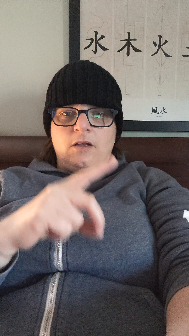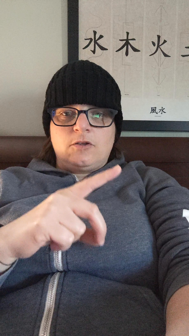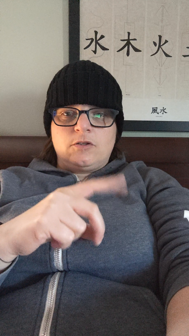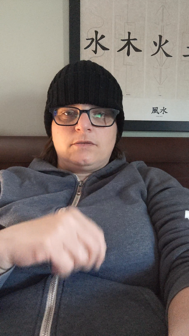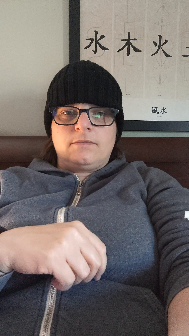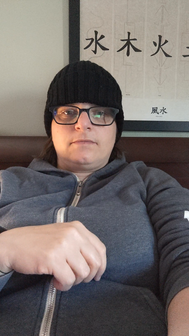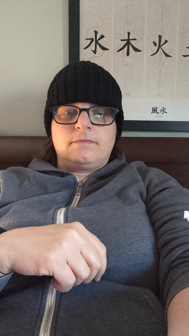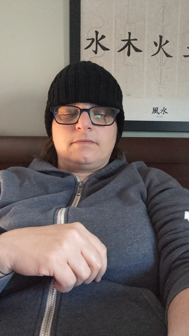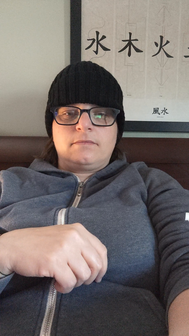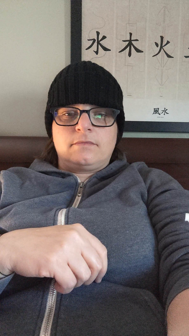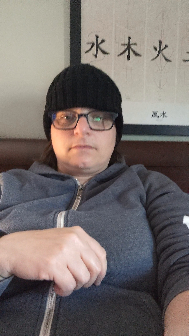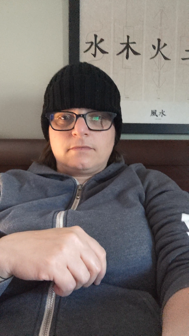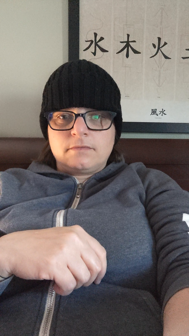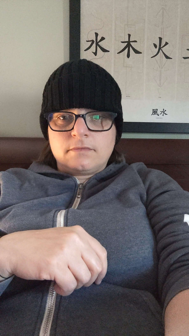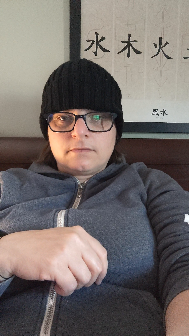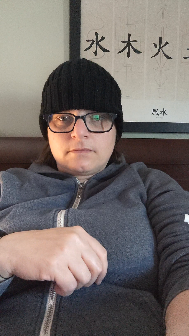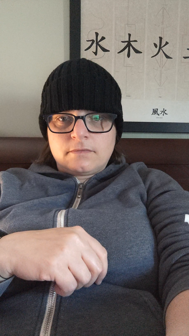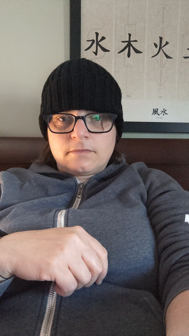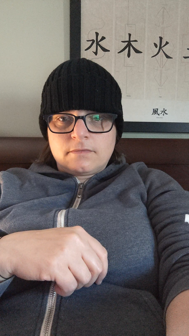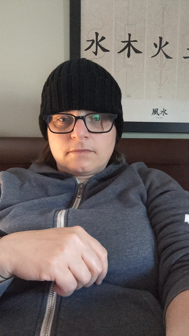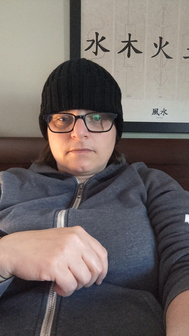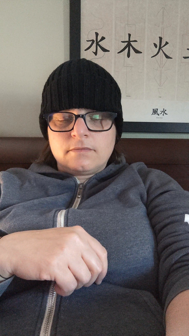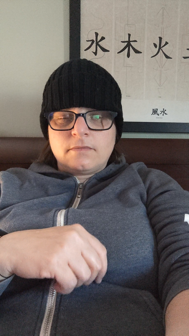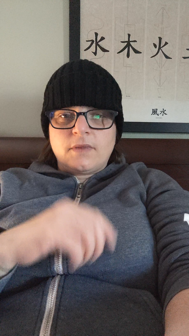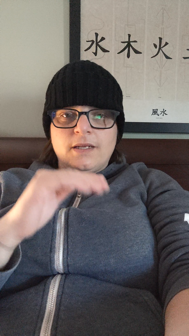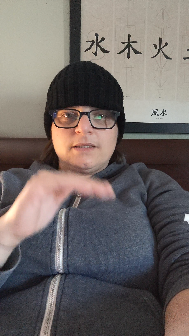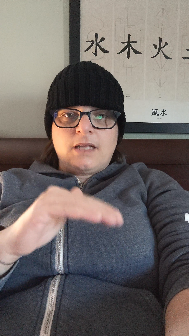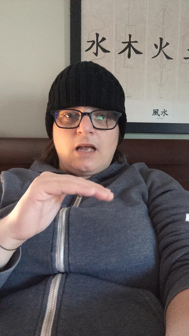doctor